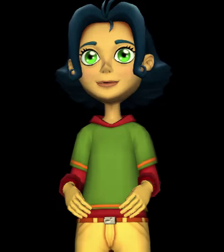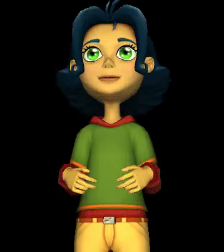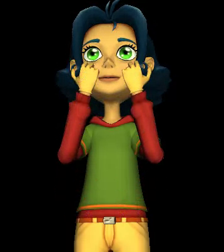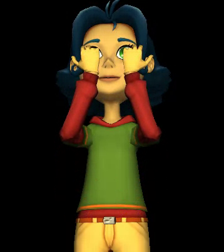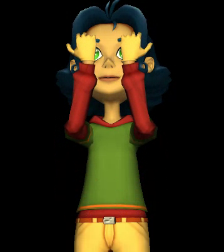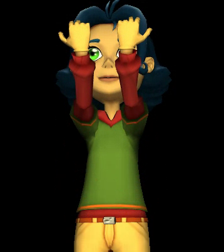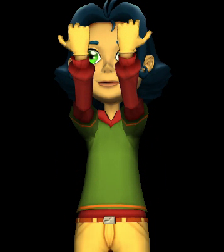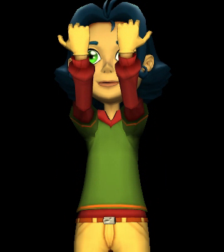معجب